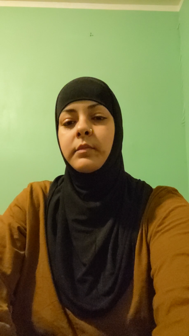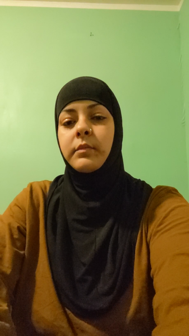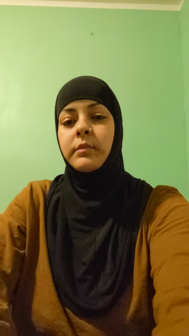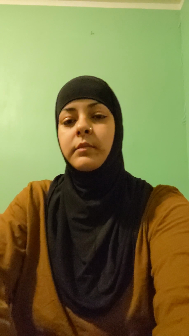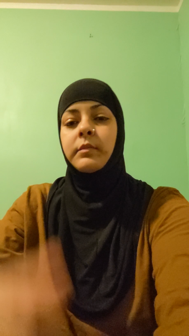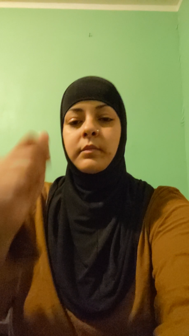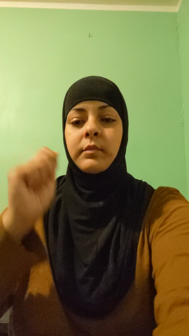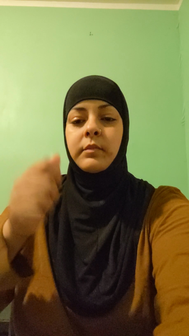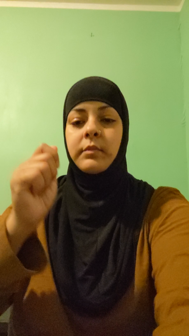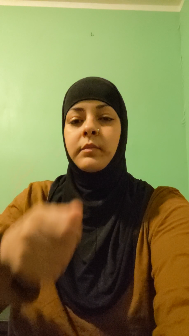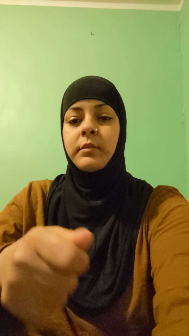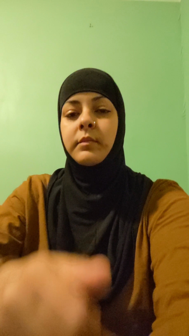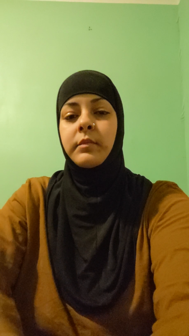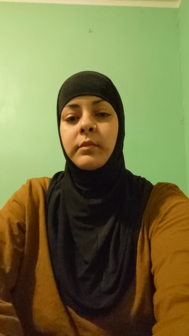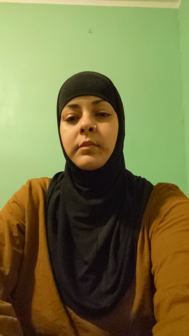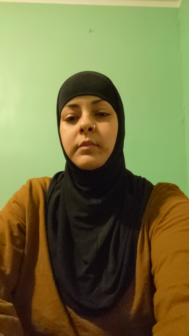hammer